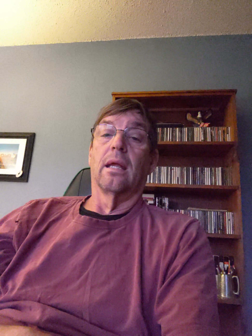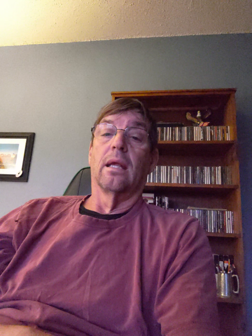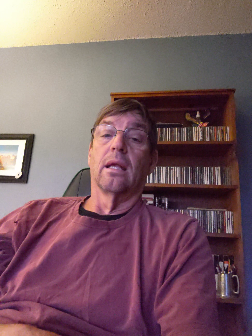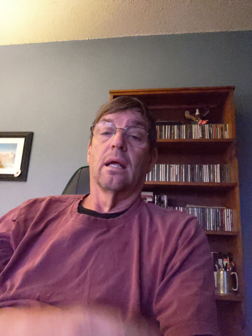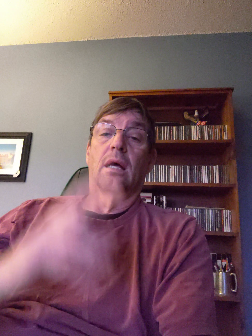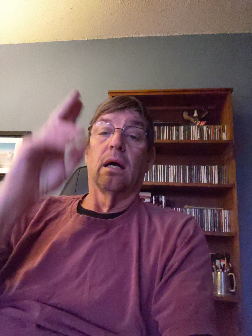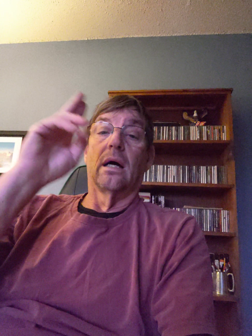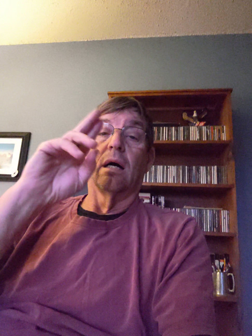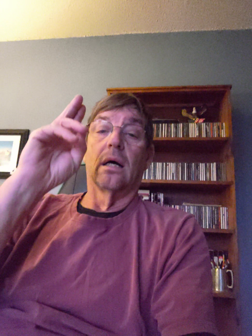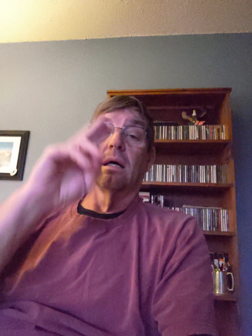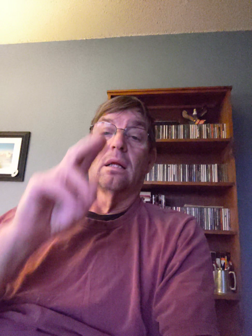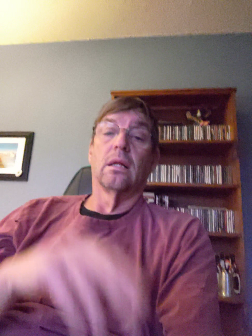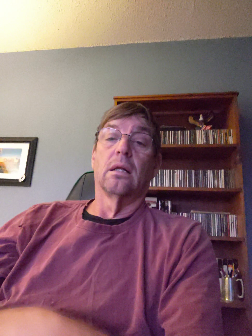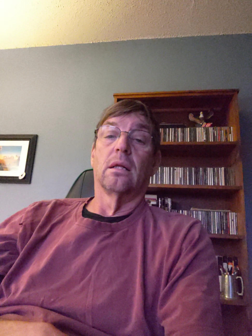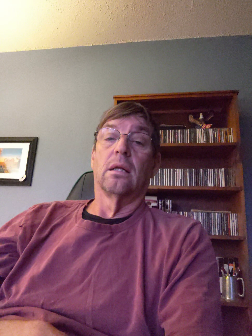uncle